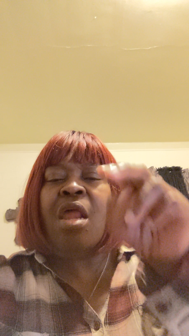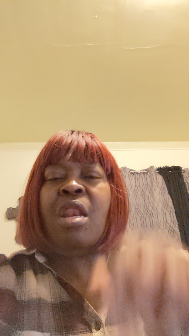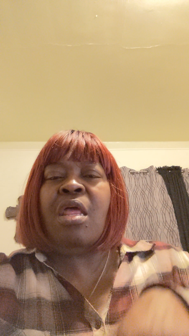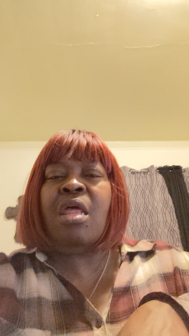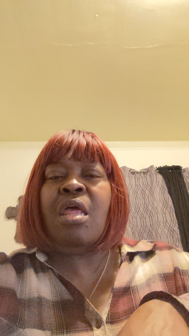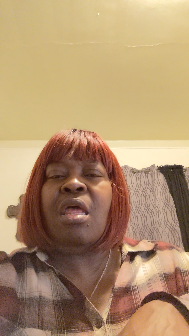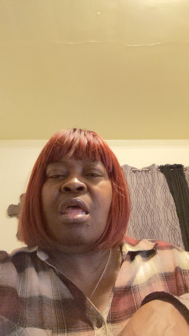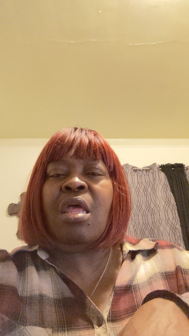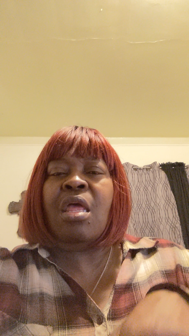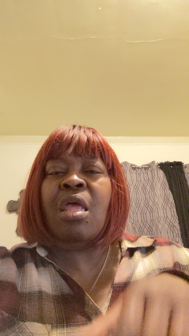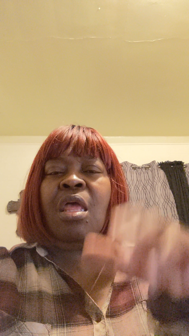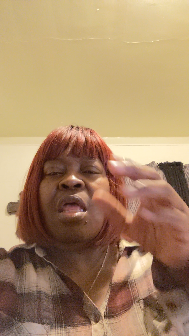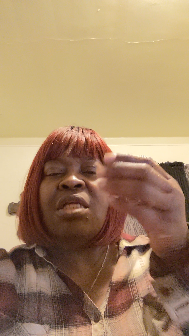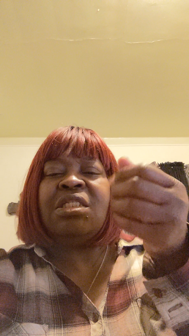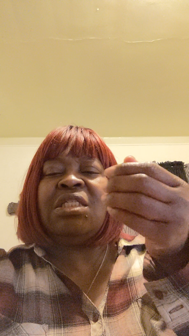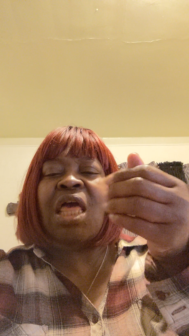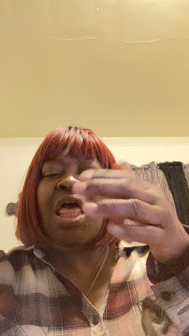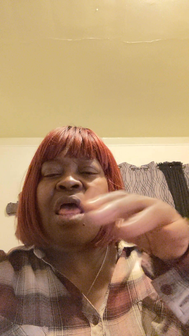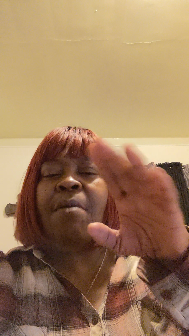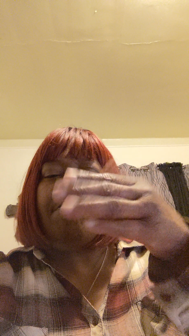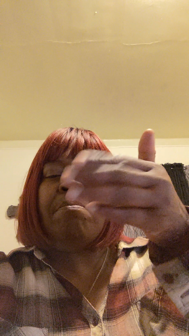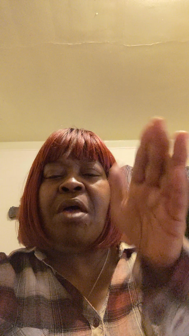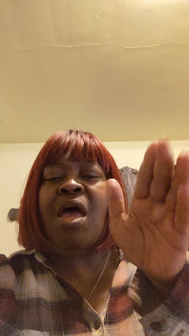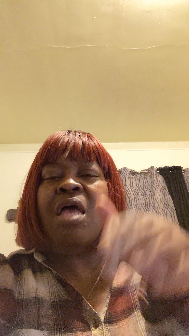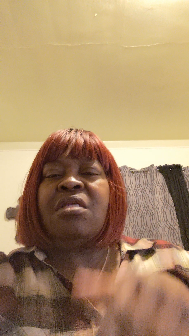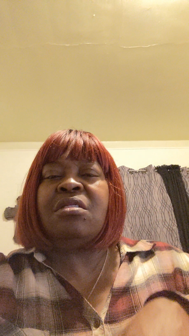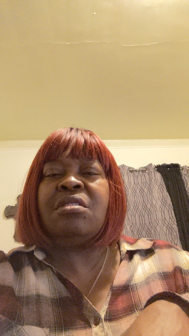sandbox